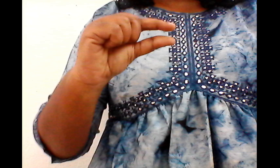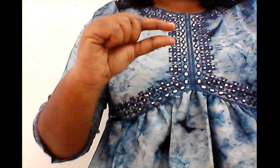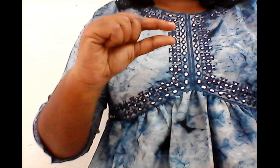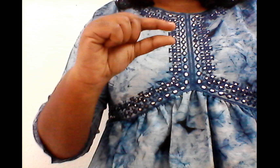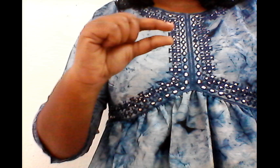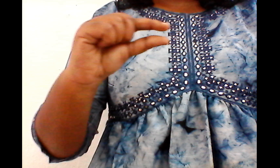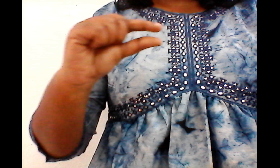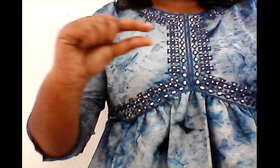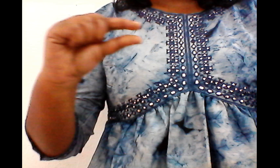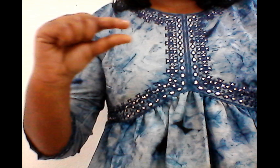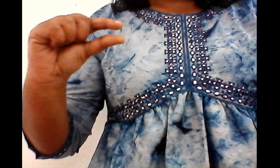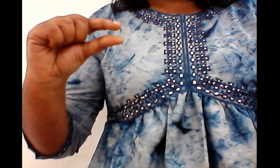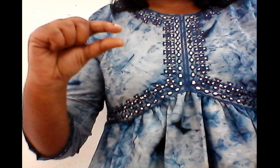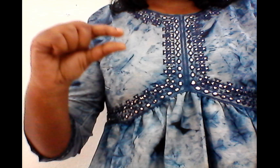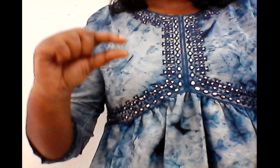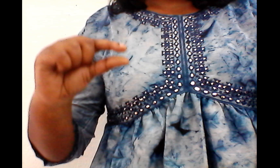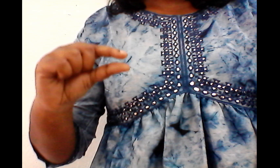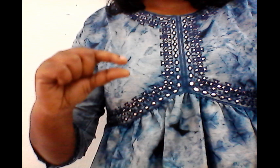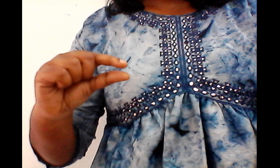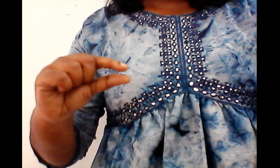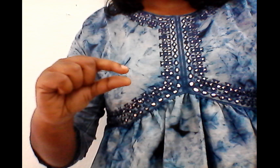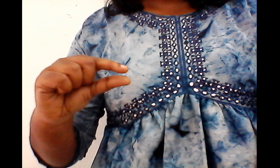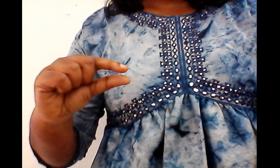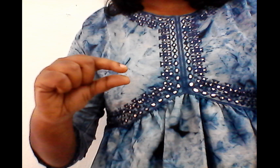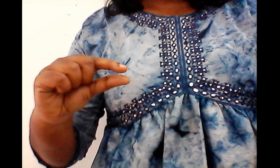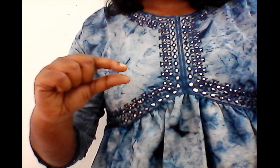ഊ